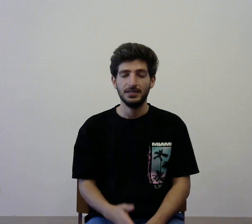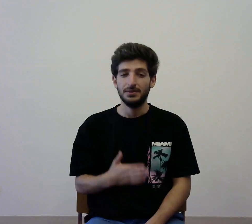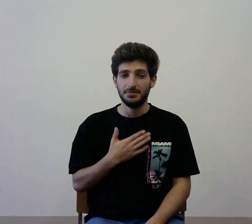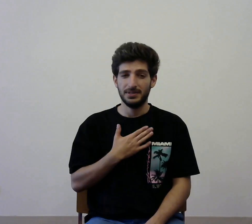mən